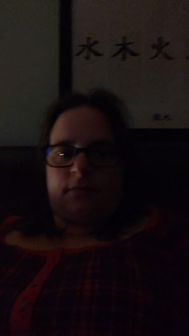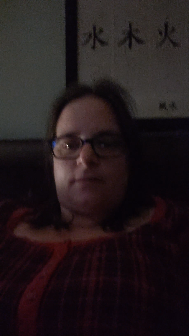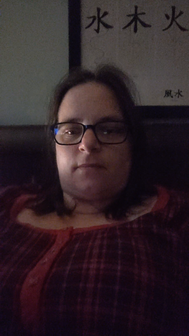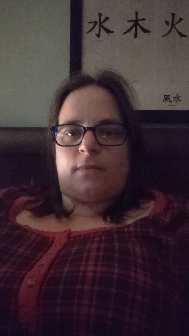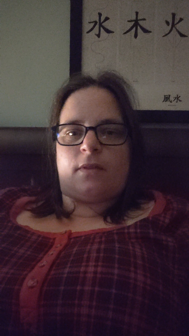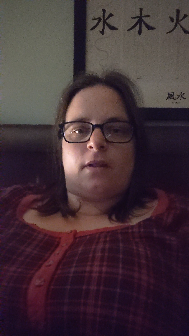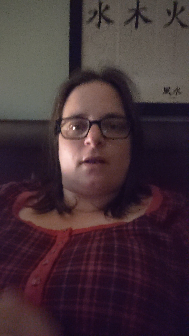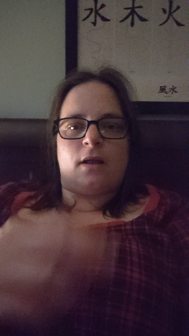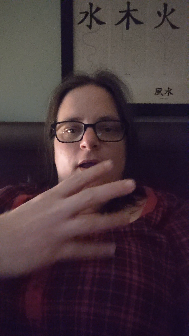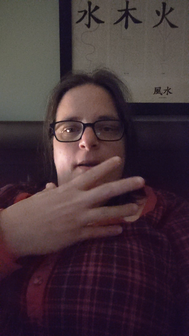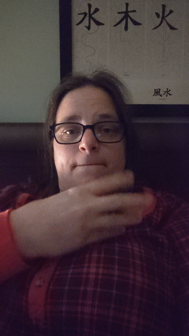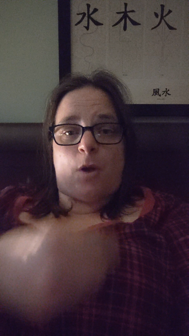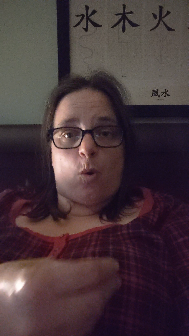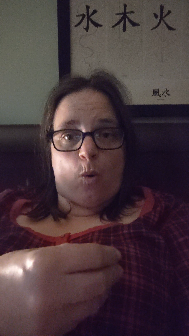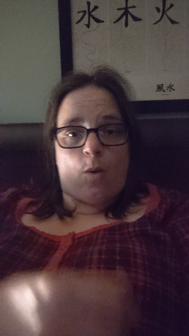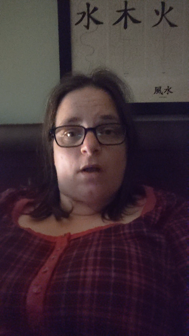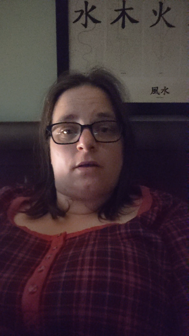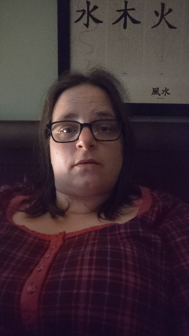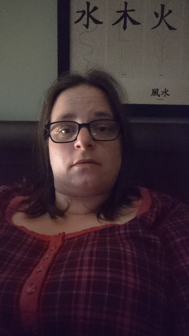poor